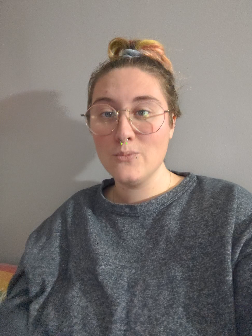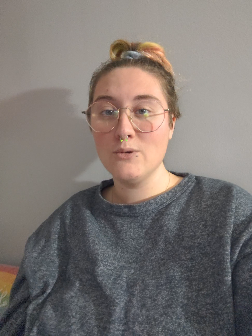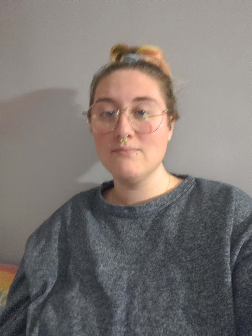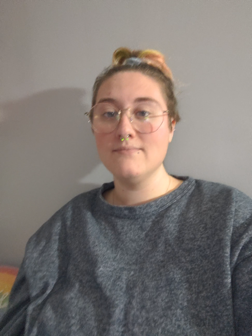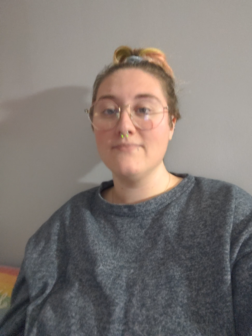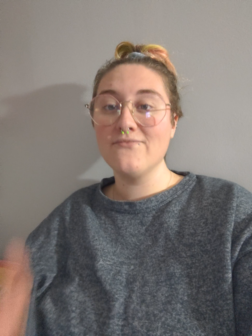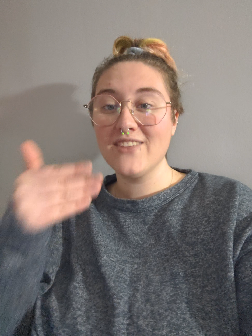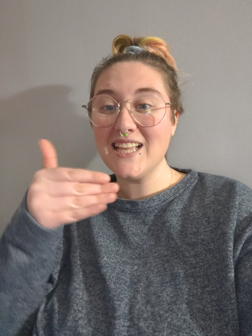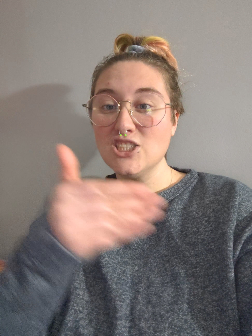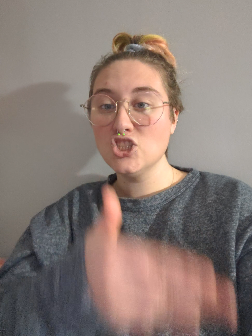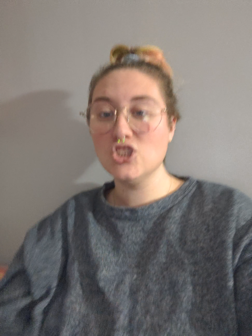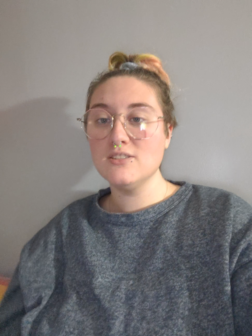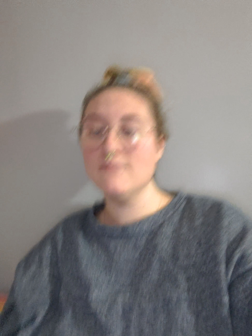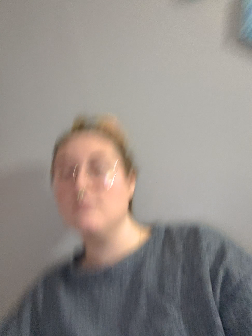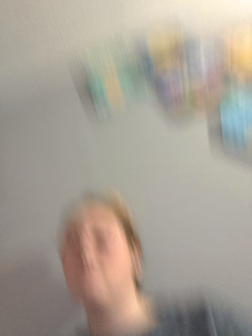fish